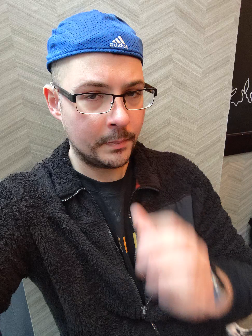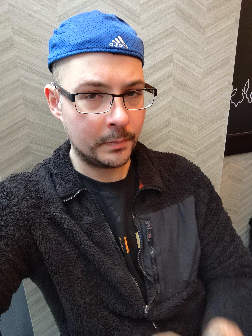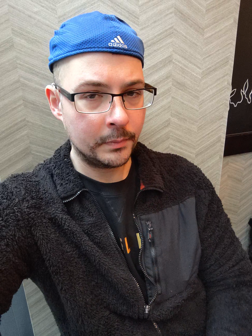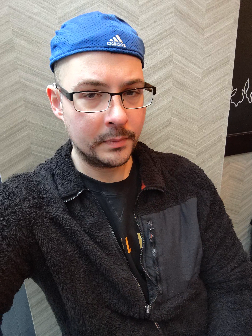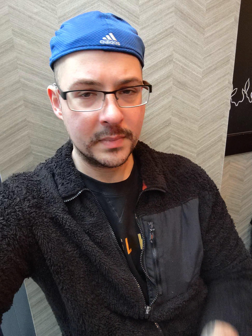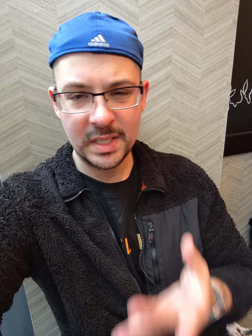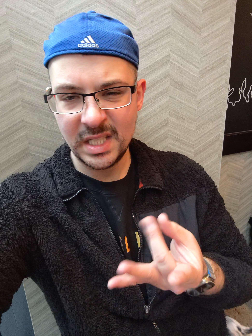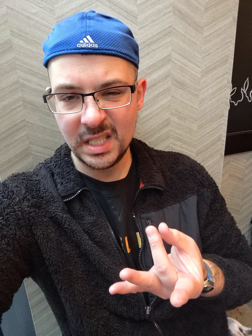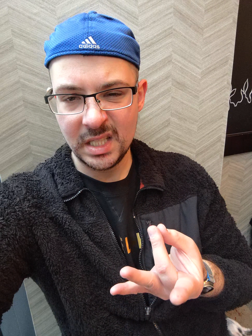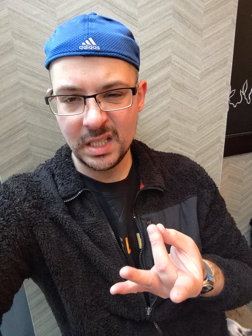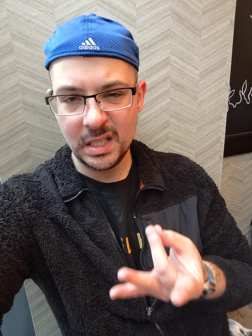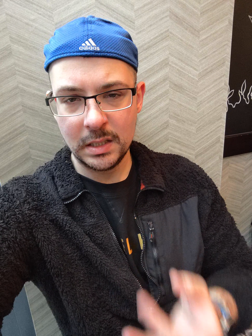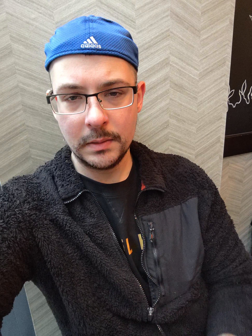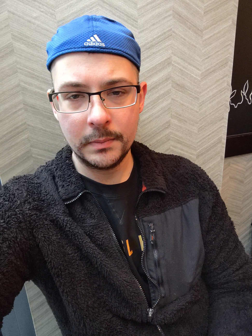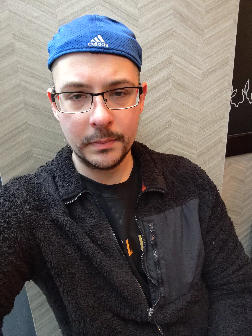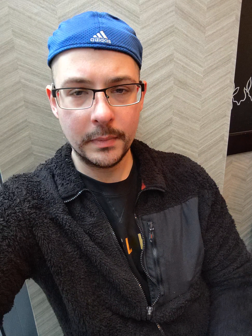sticky